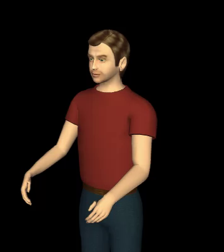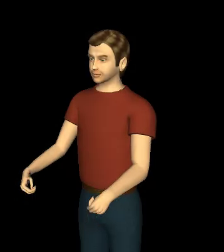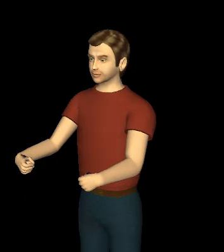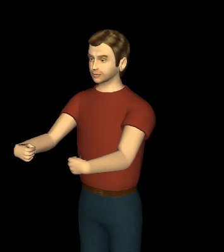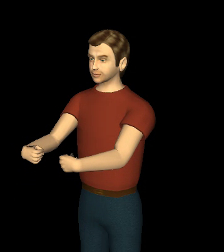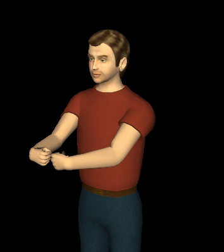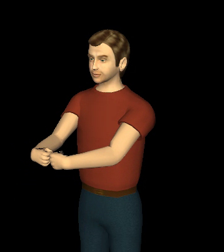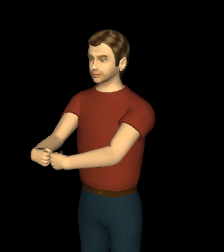حادث